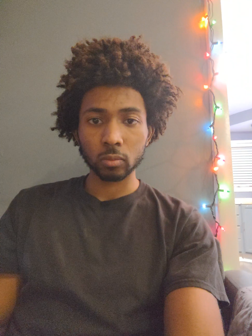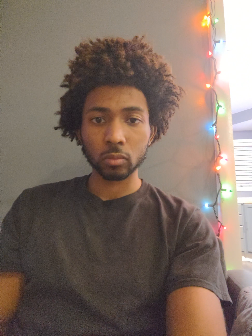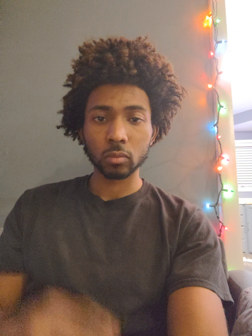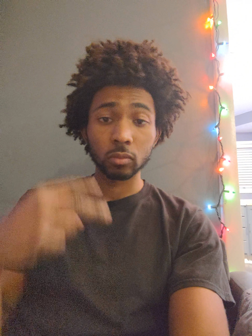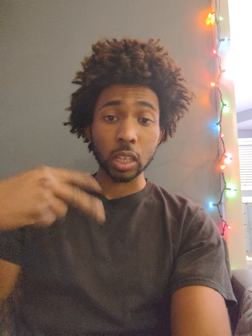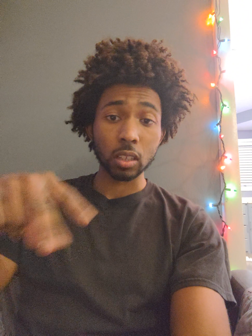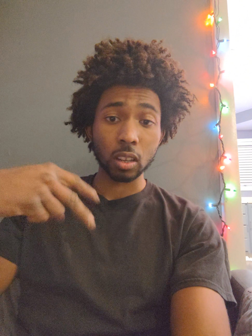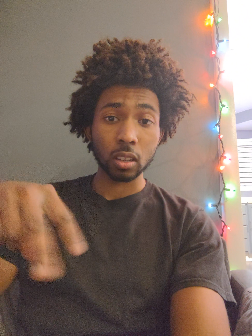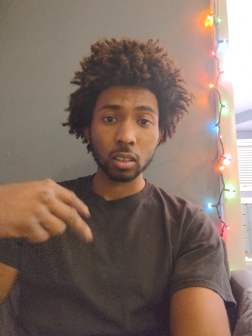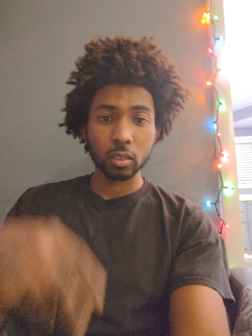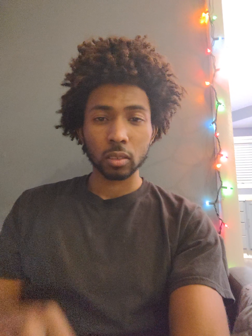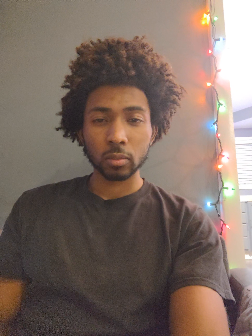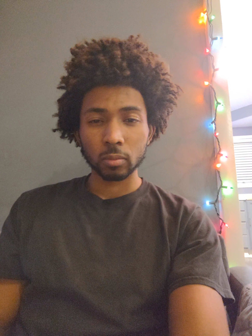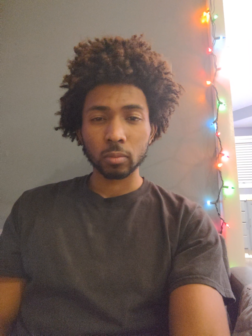dance